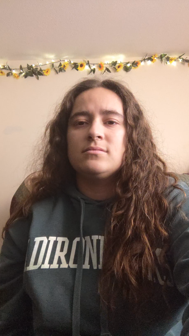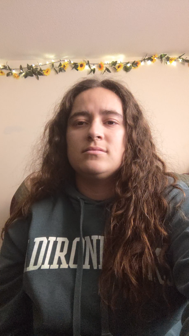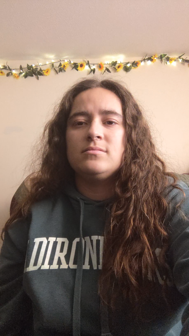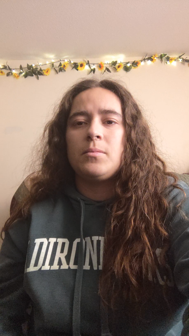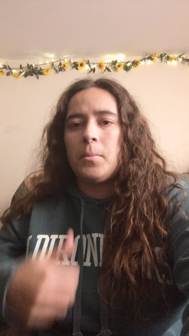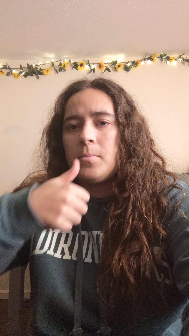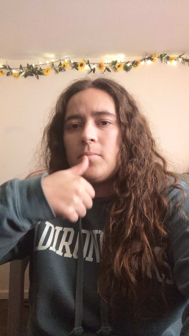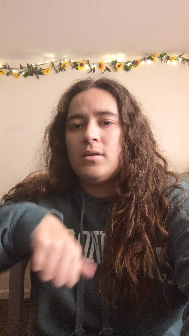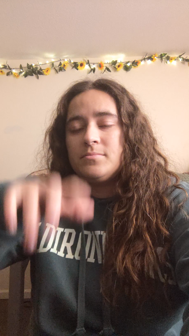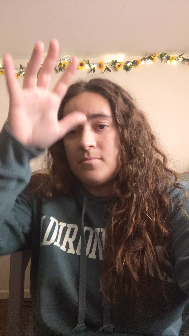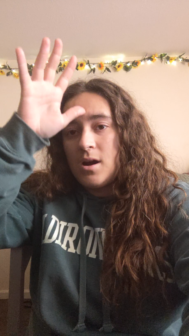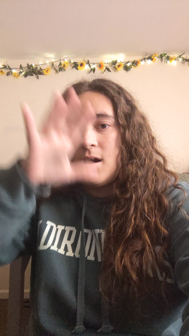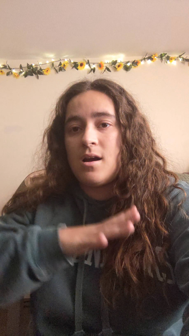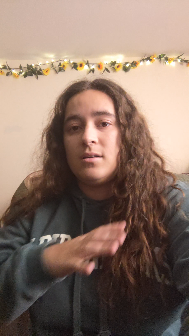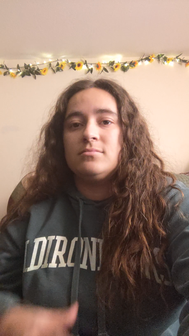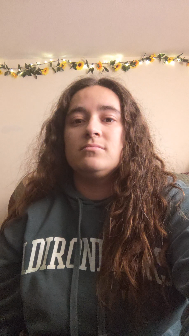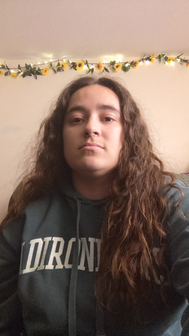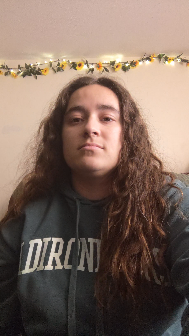mailman